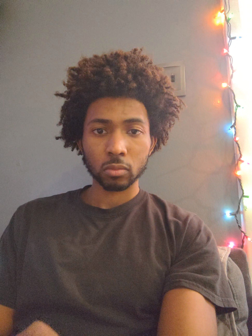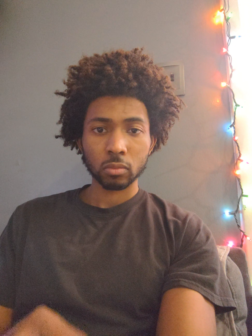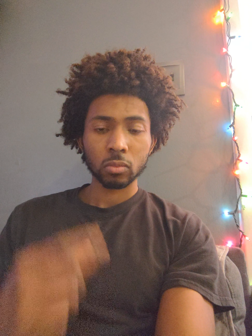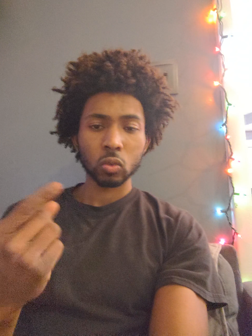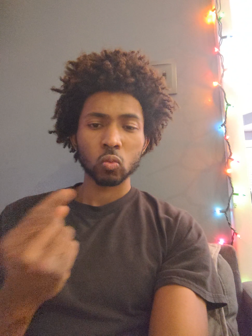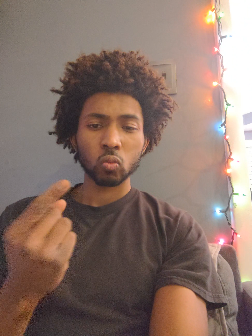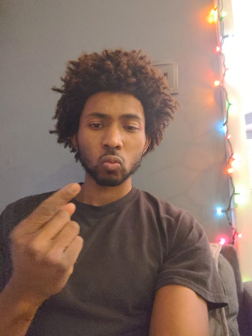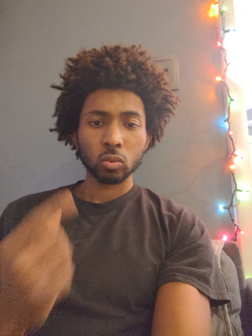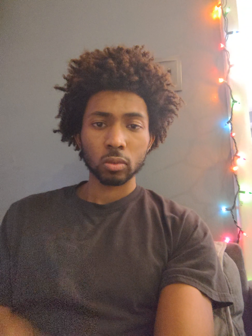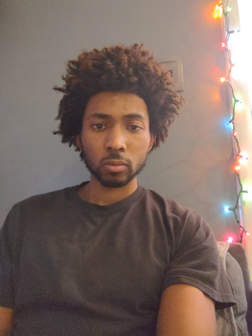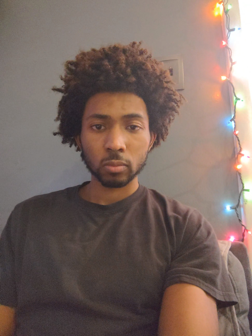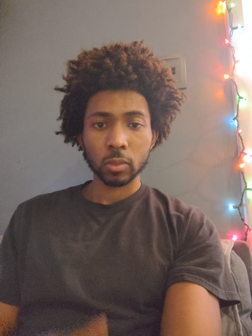owie